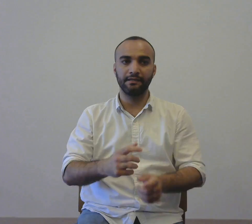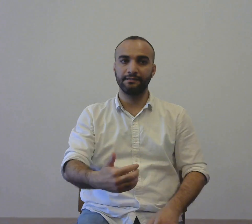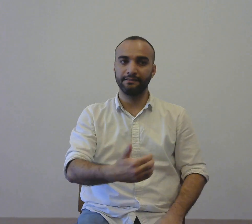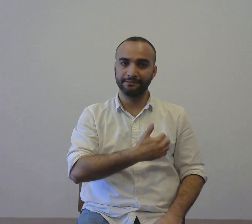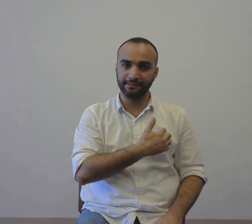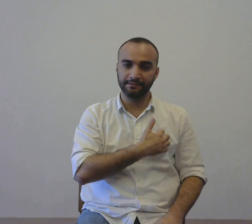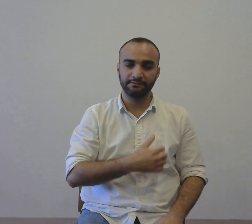istəyirəm